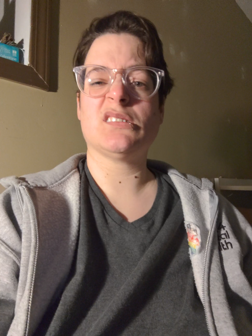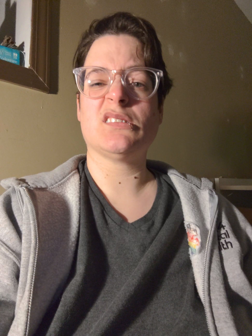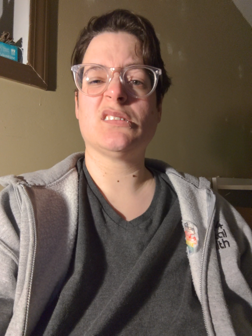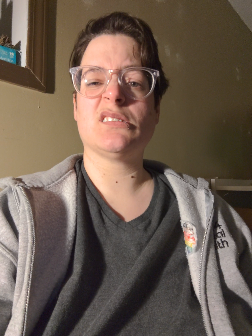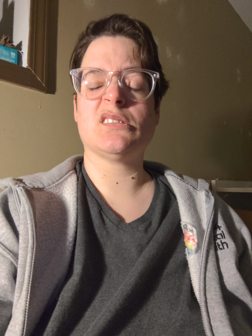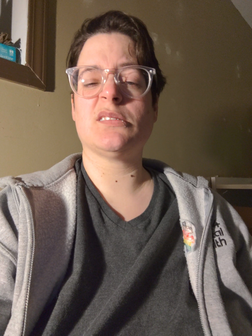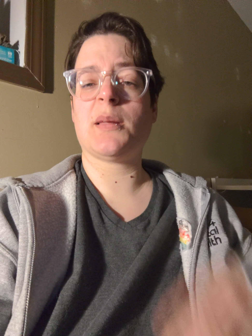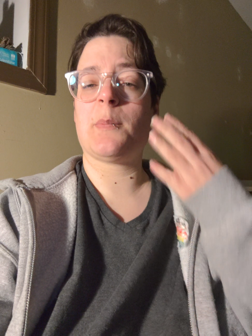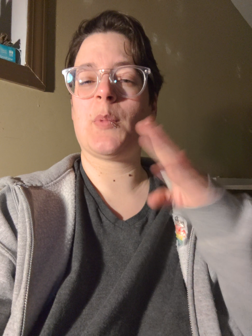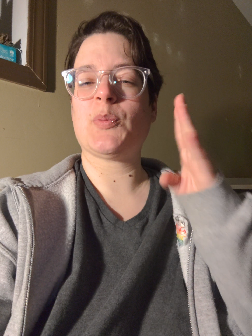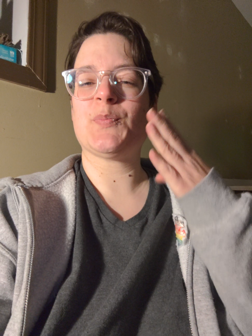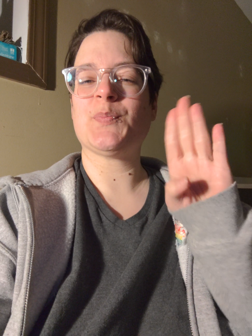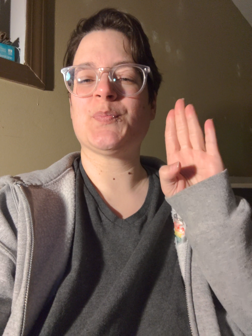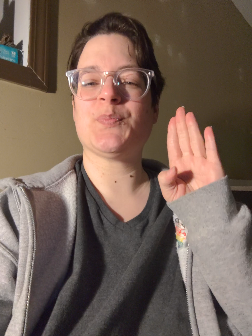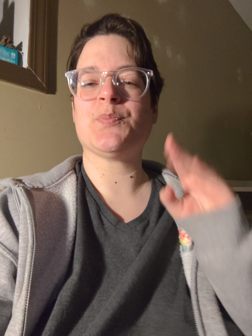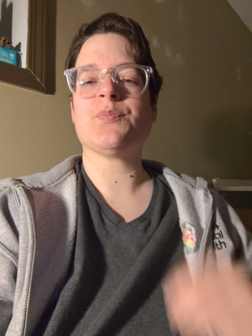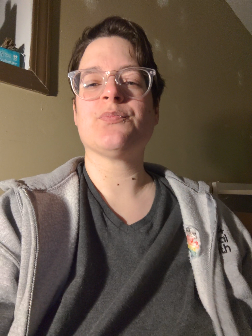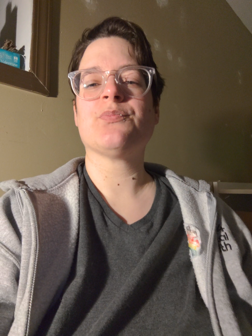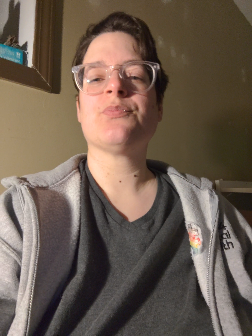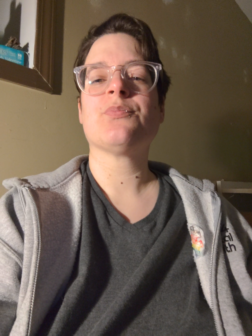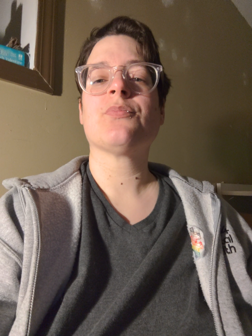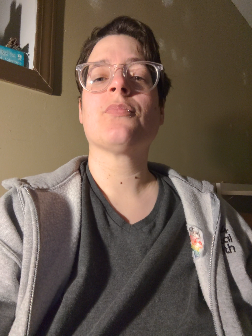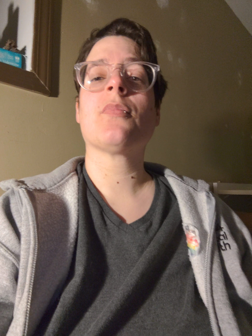blue